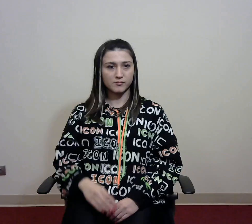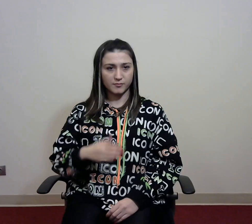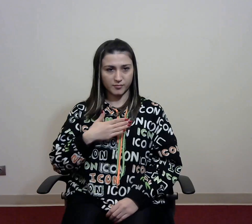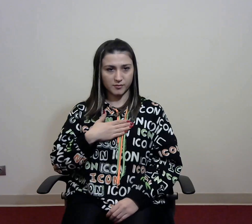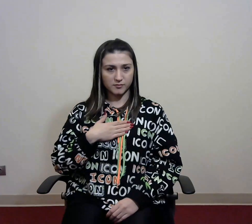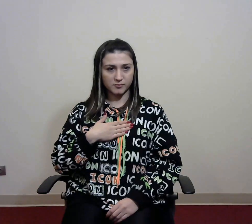mən